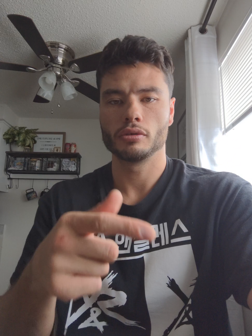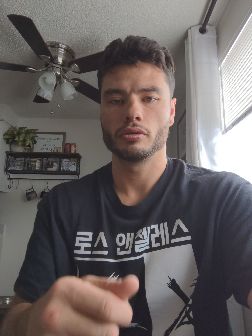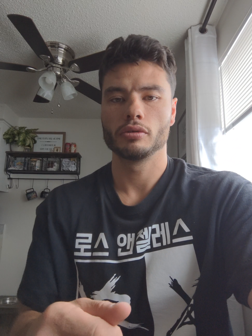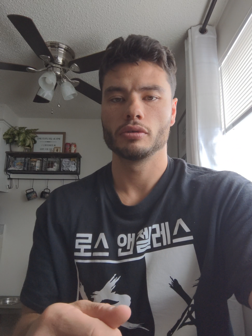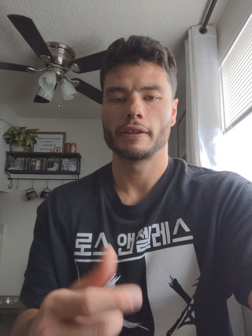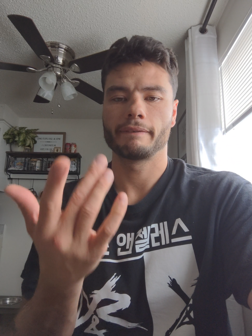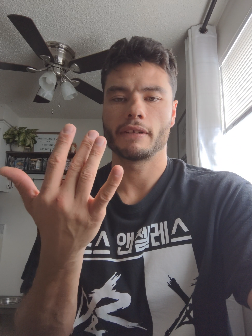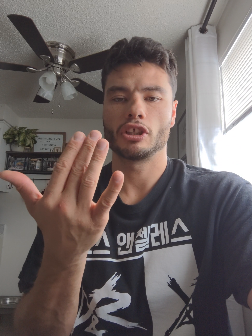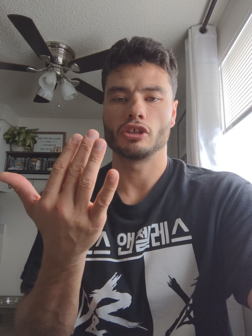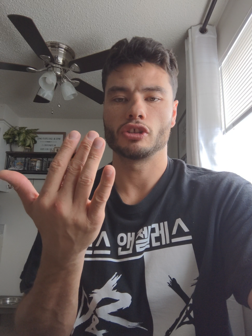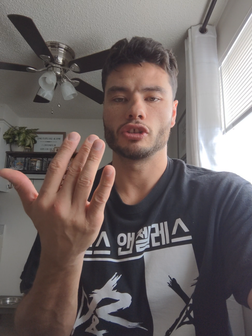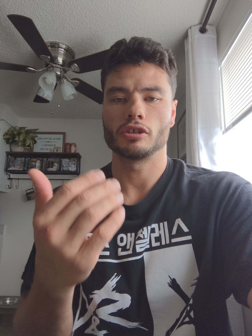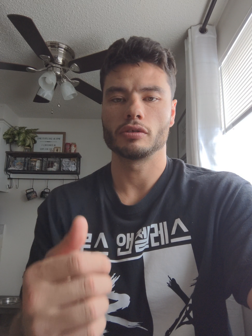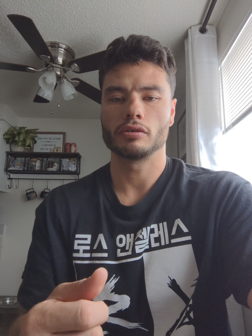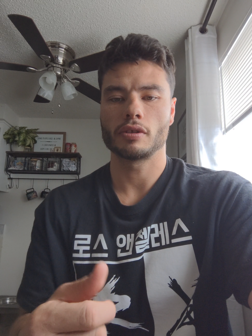finger